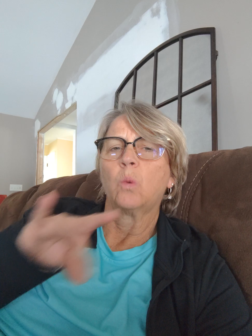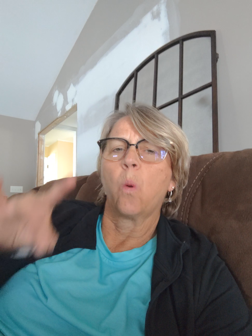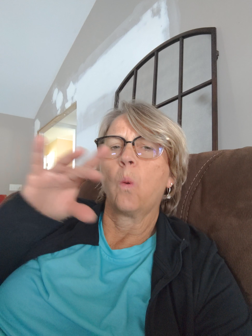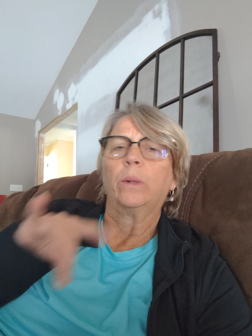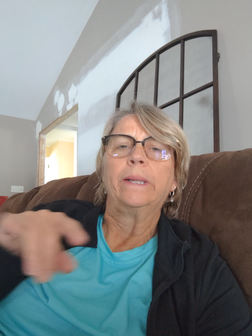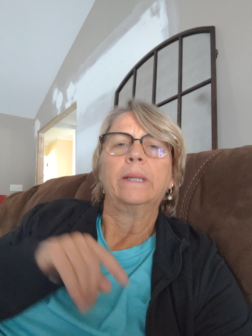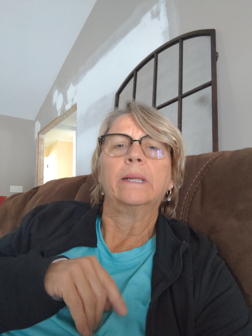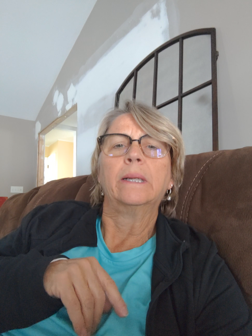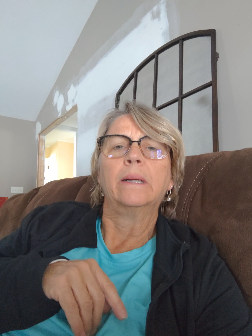story